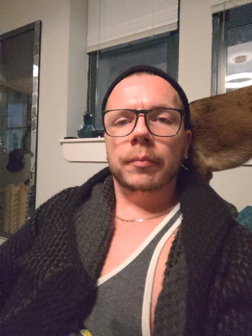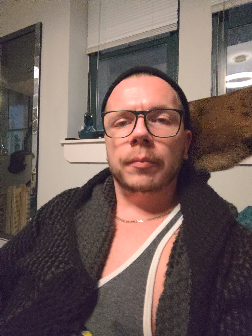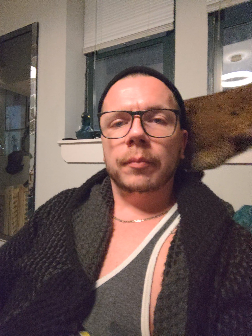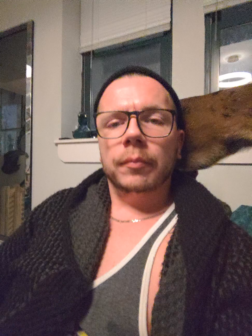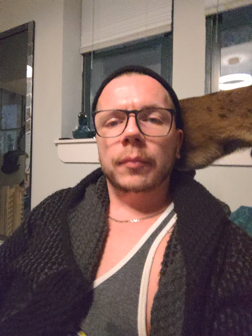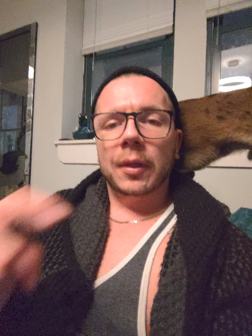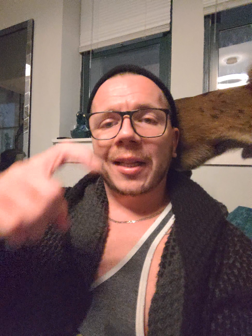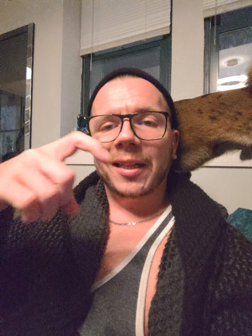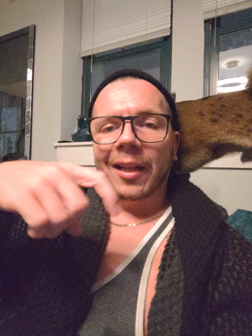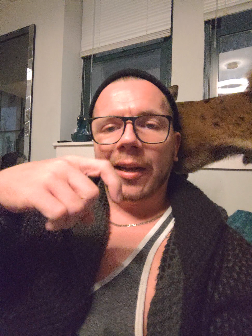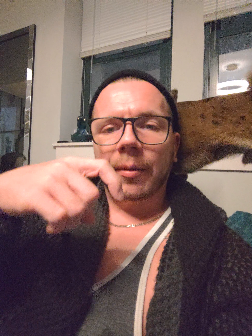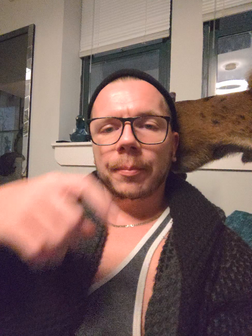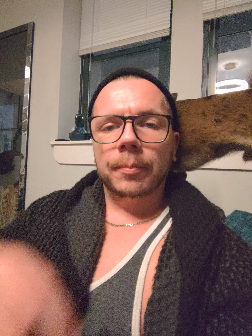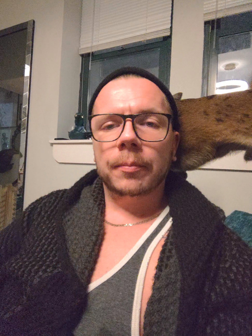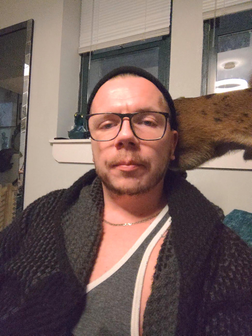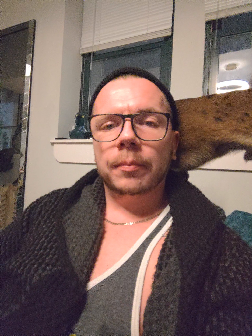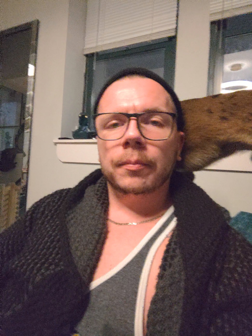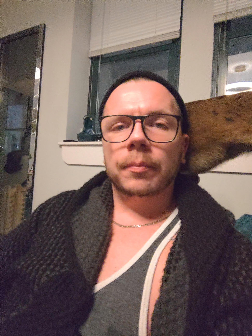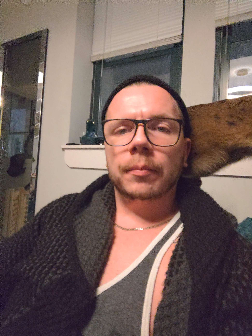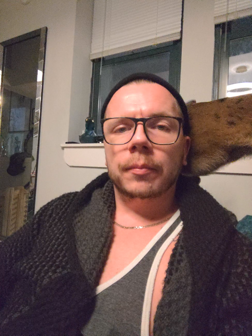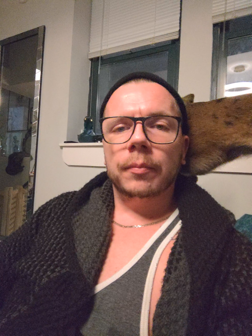time